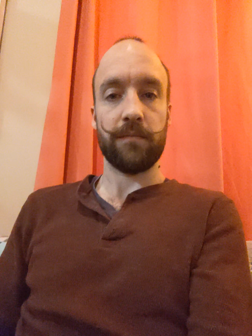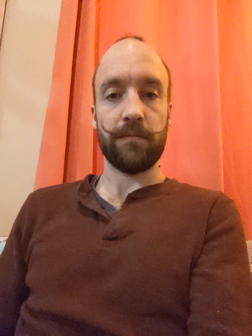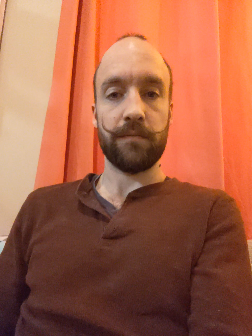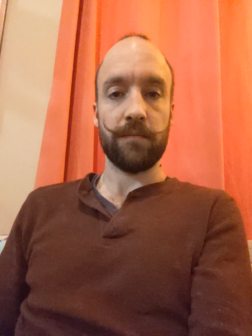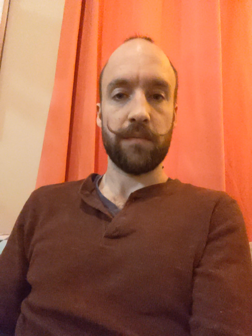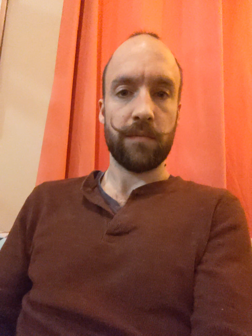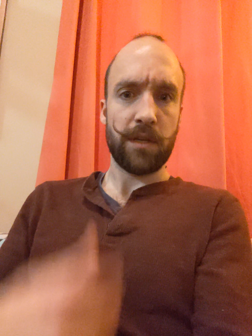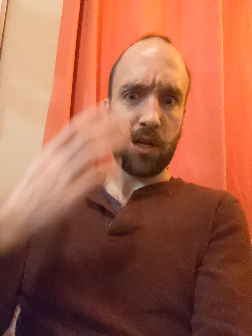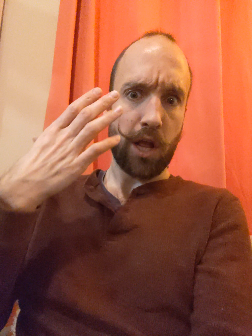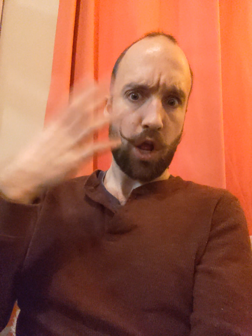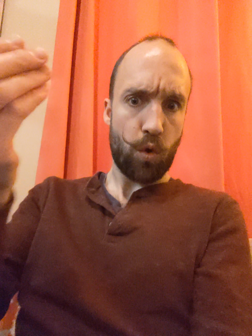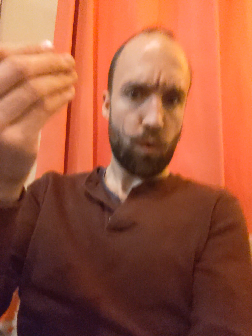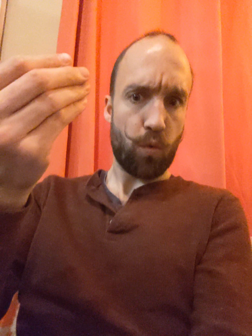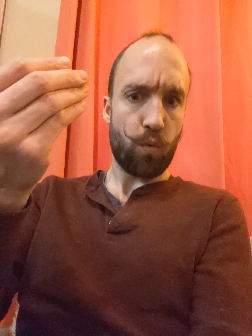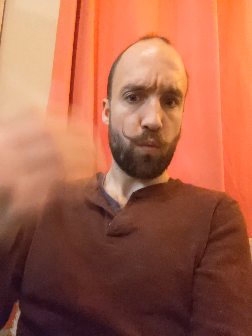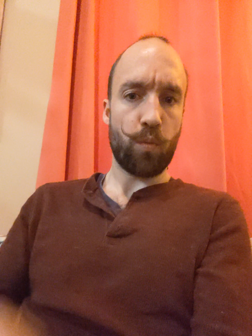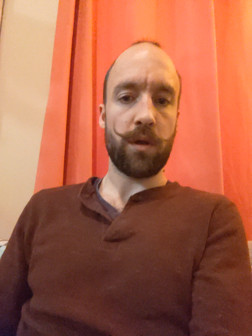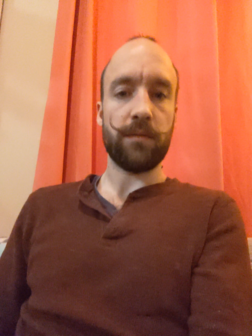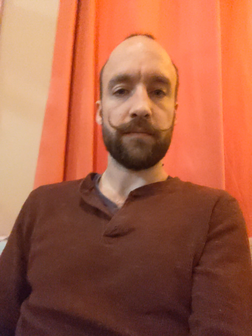go